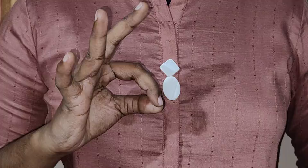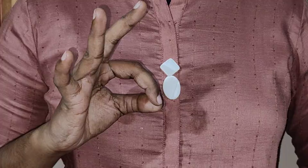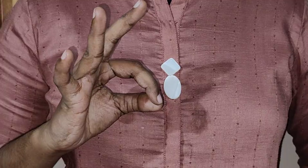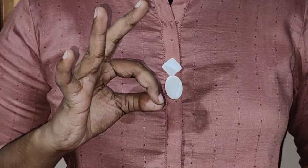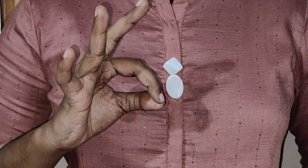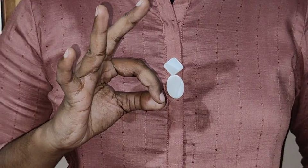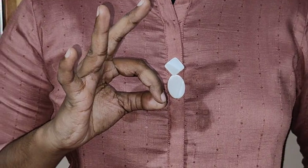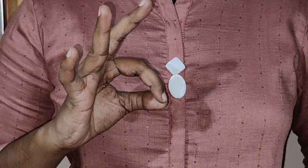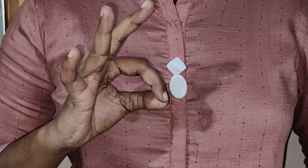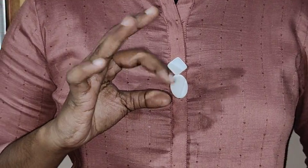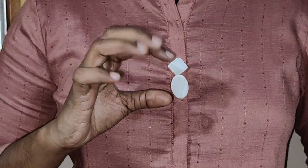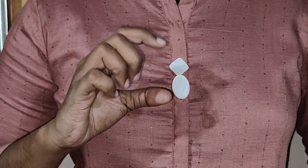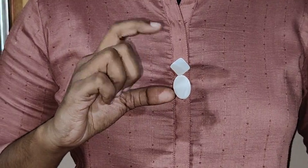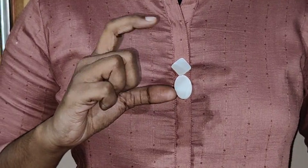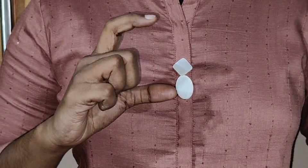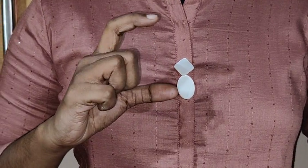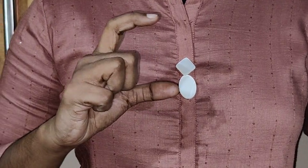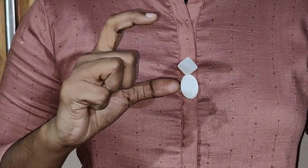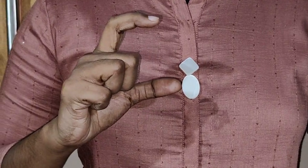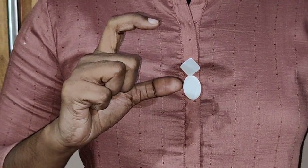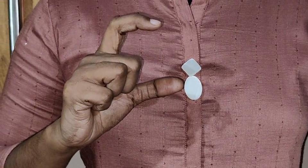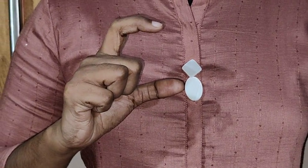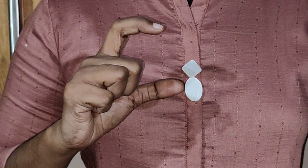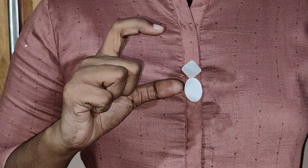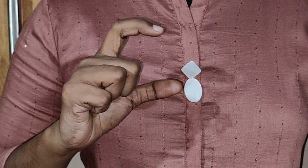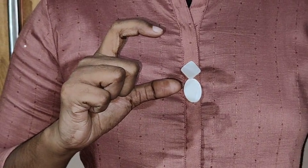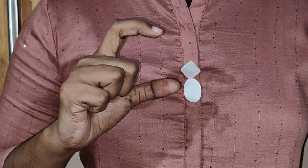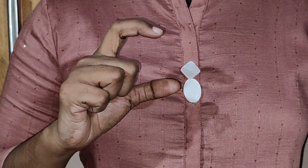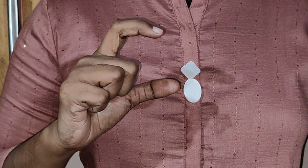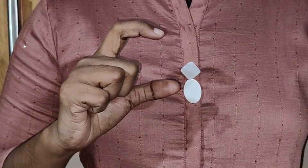ഓ